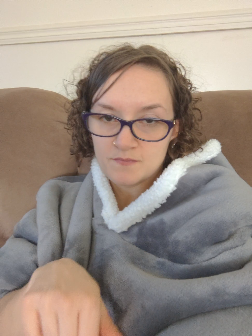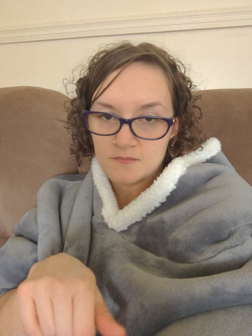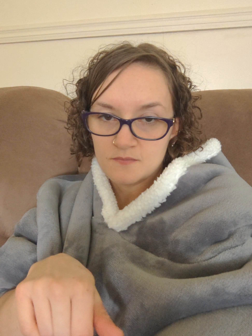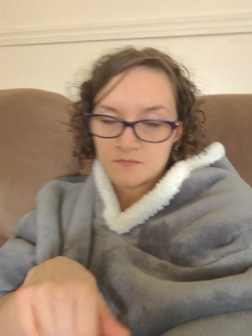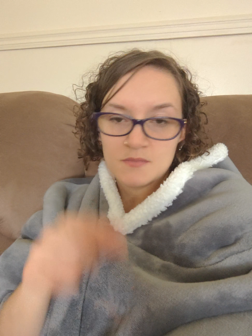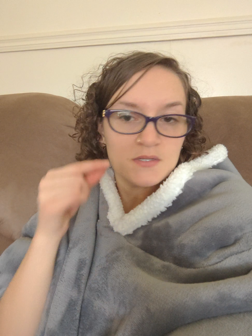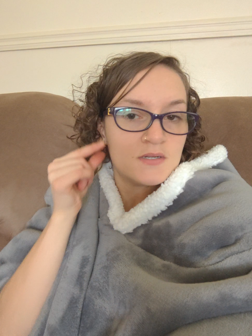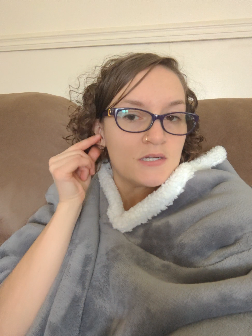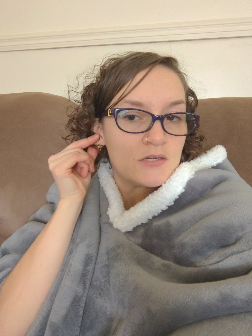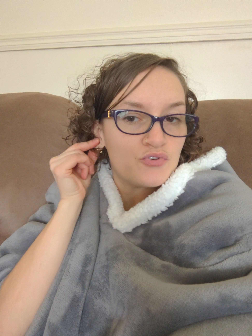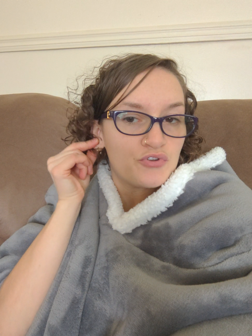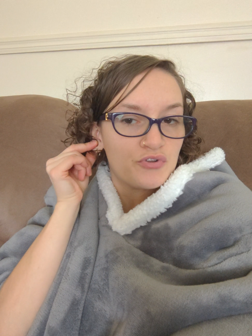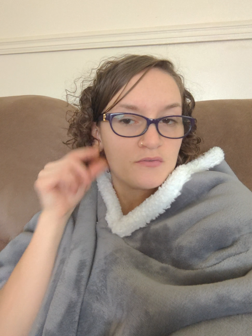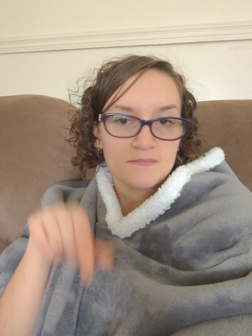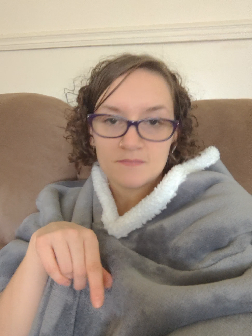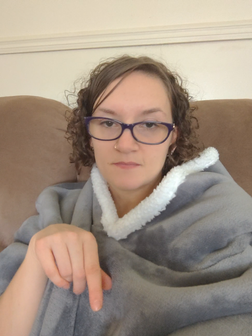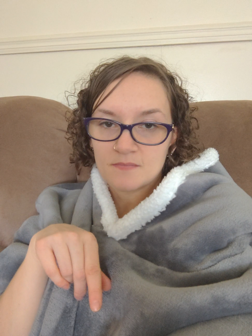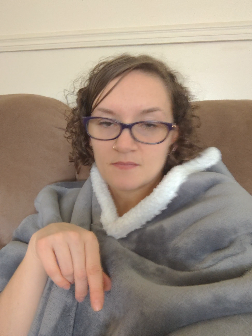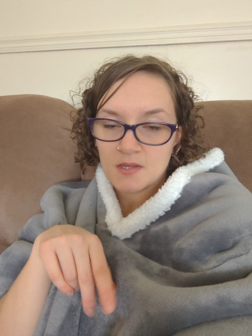ear